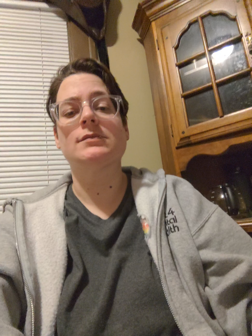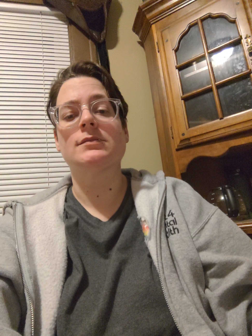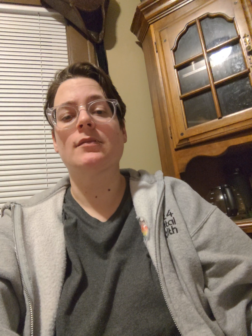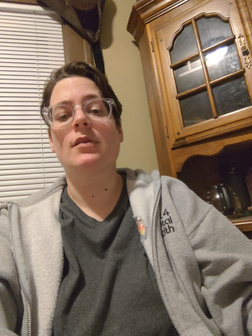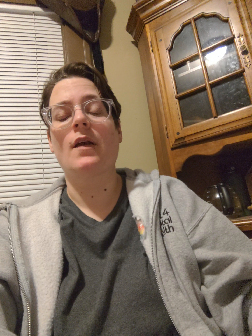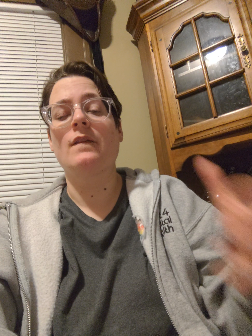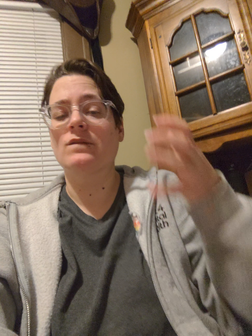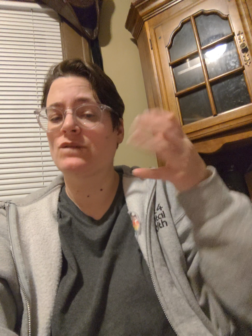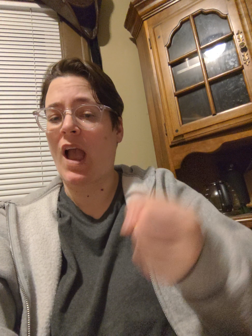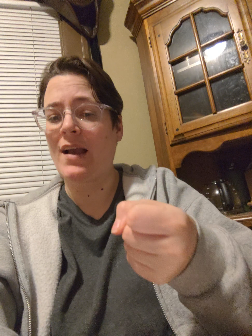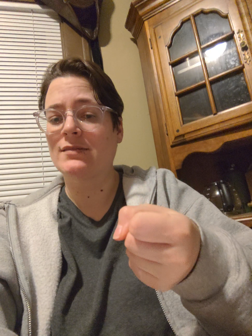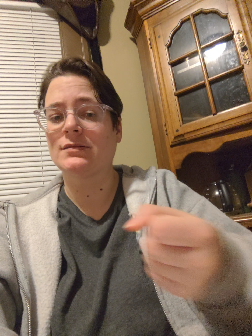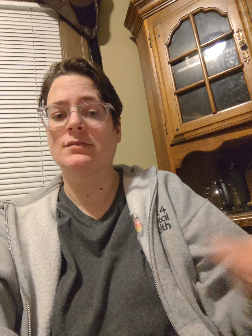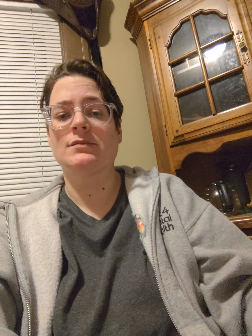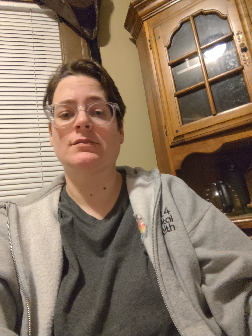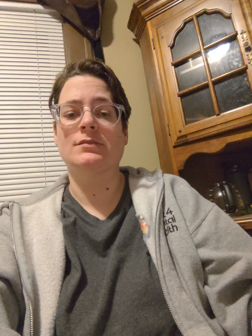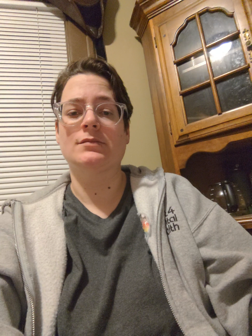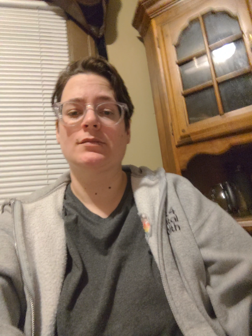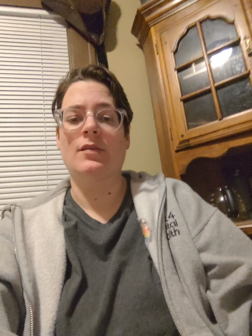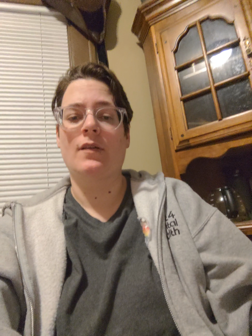fast